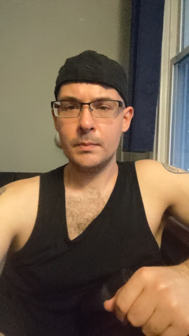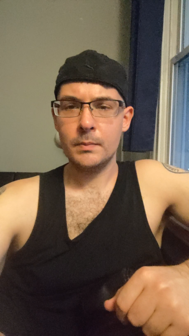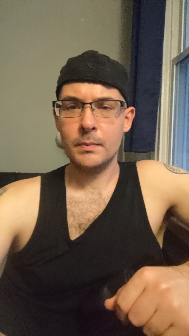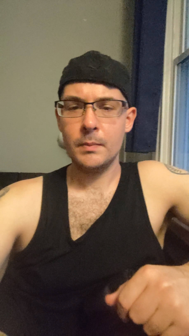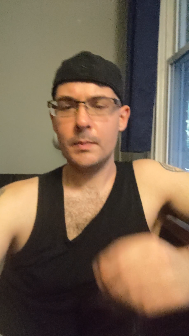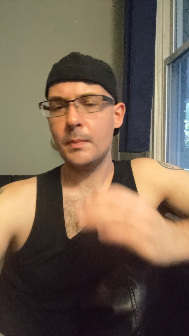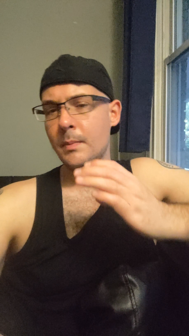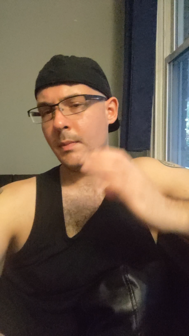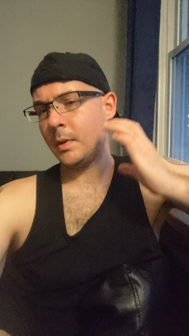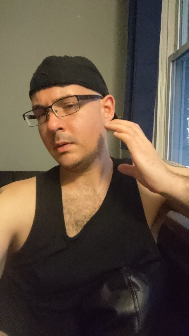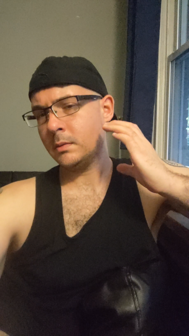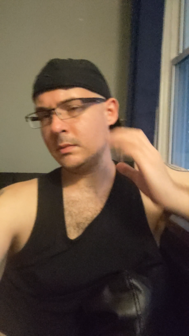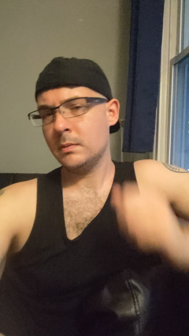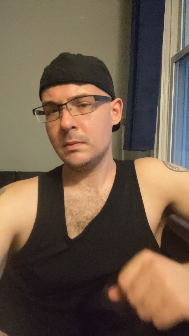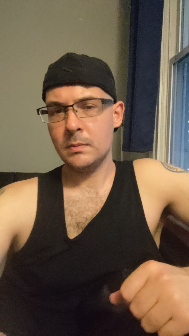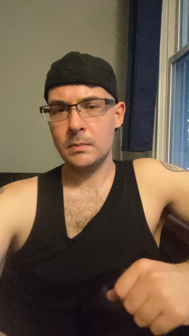bus